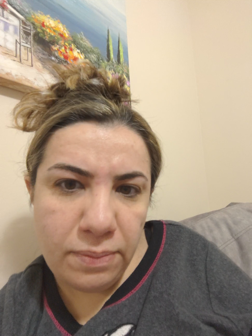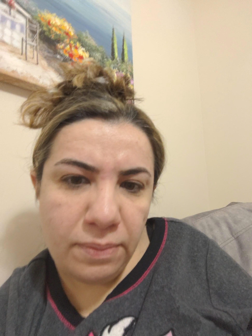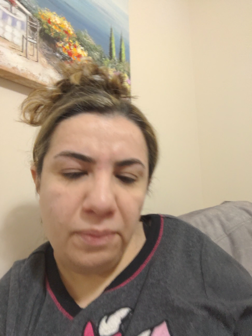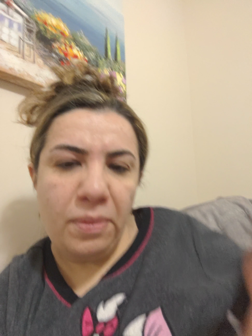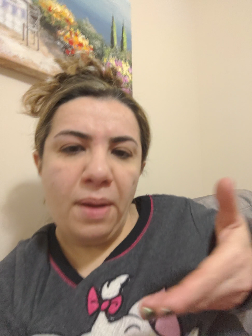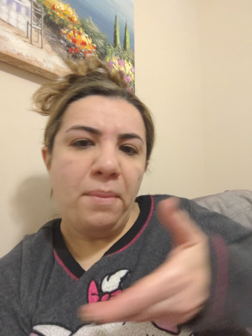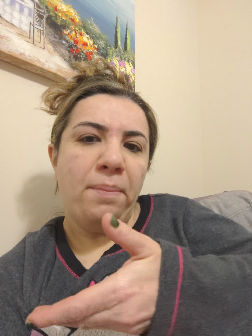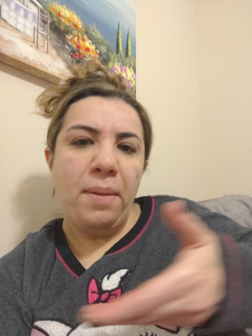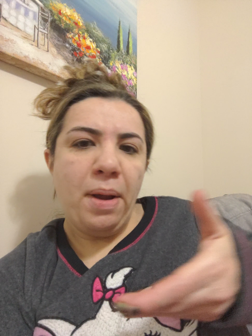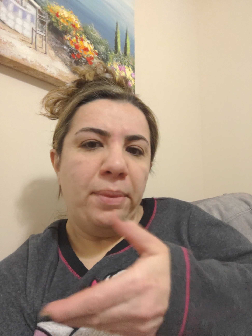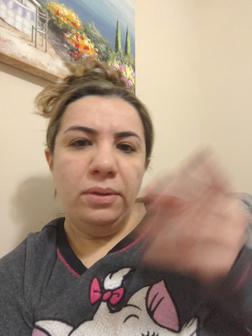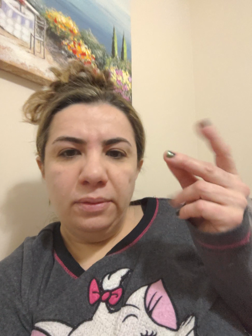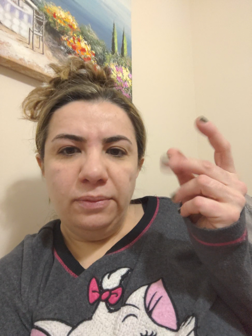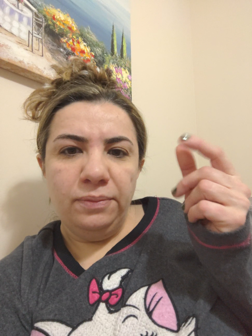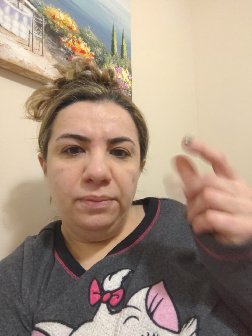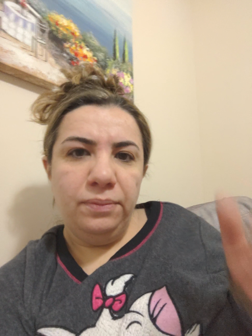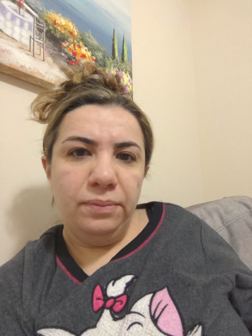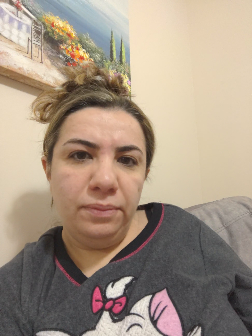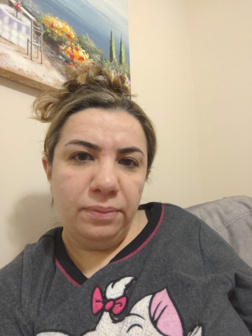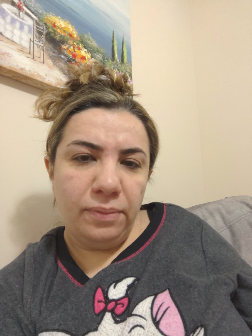puppy